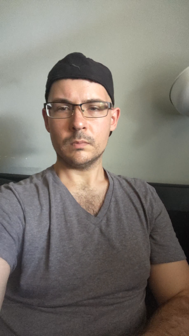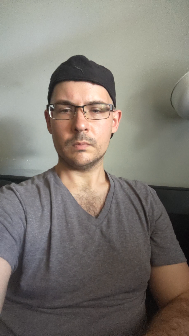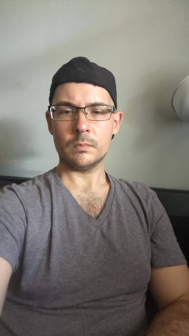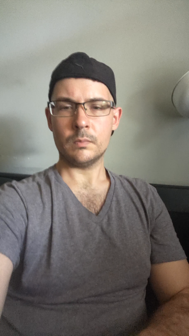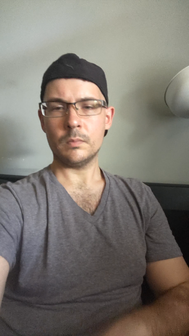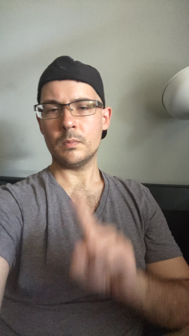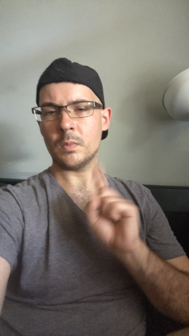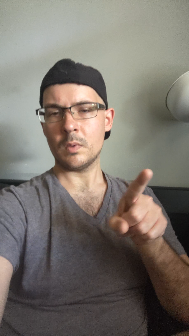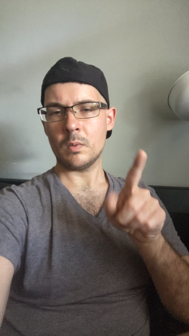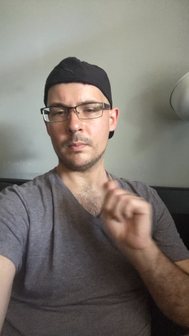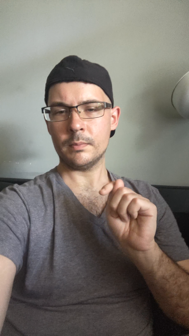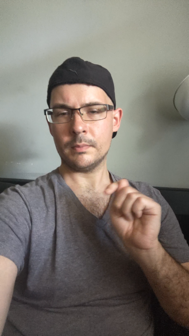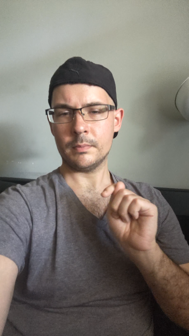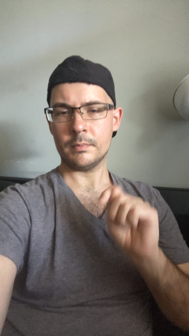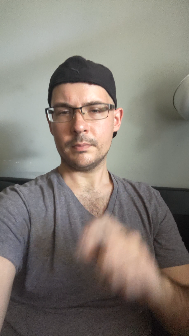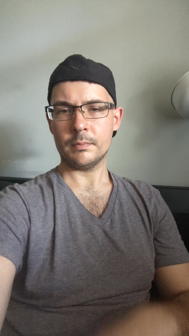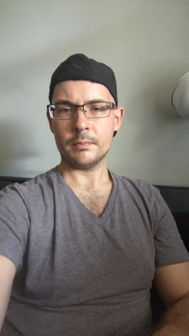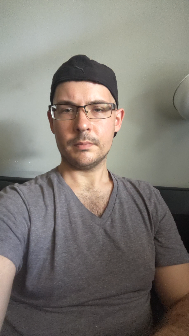go potty